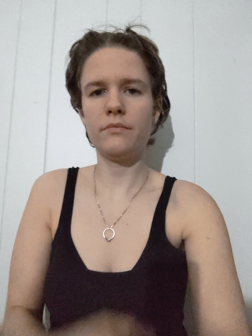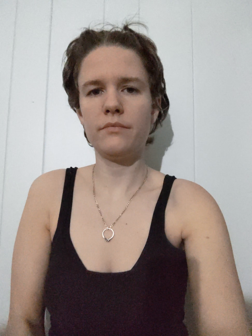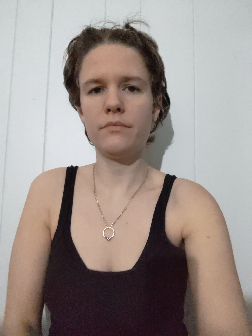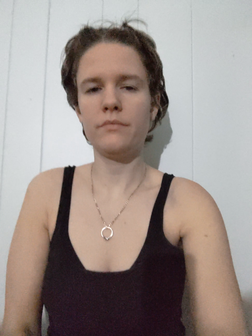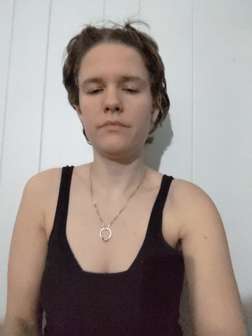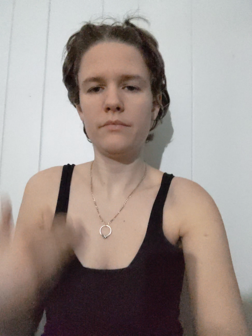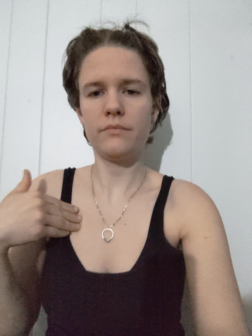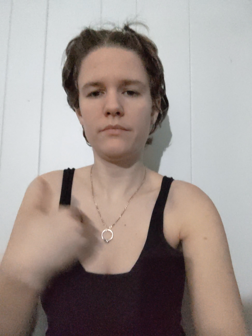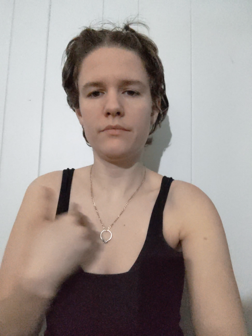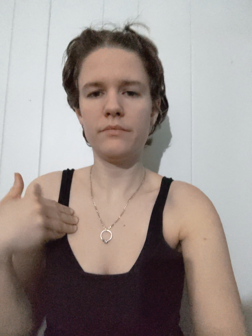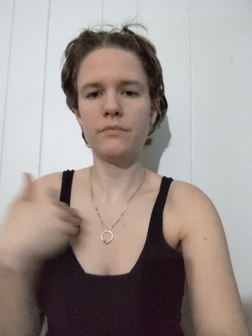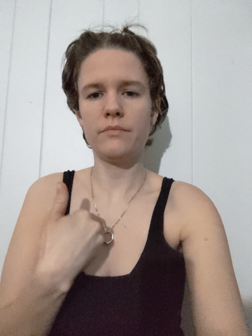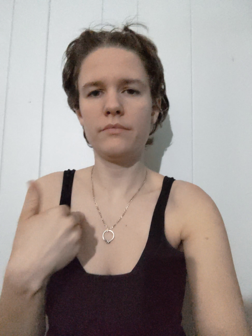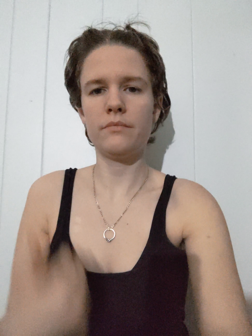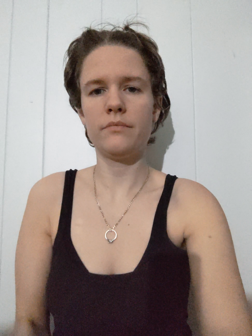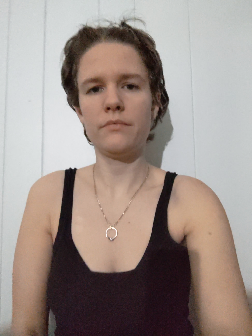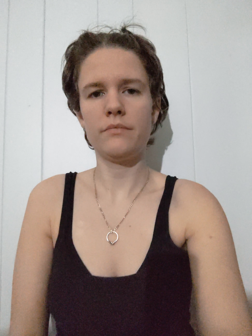animal